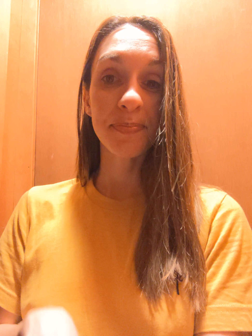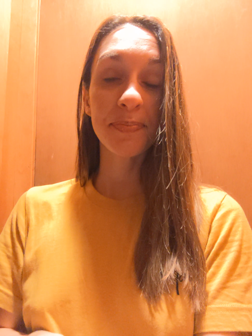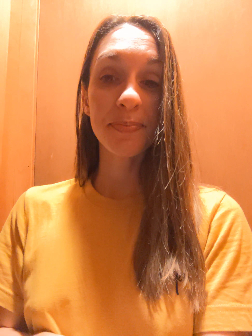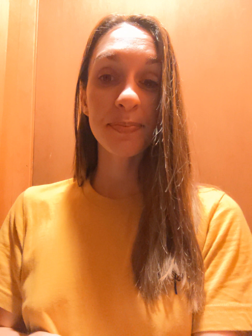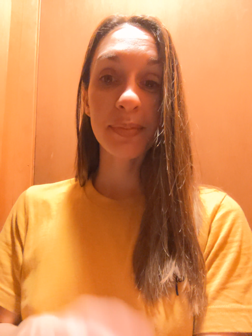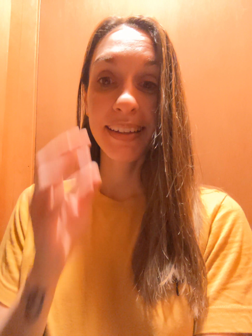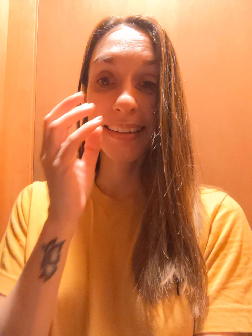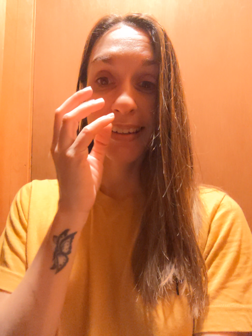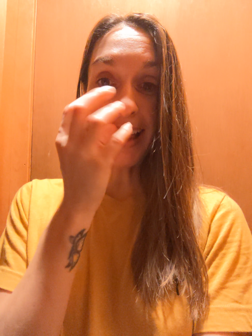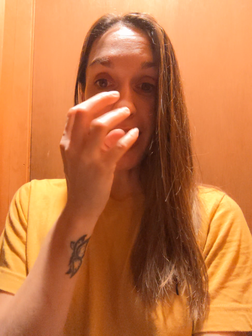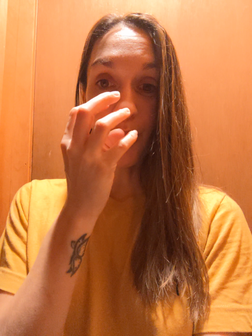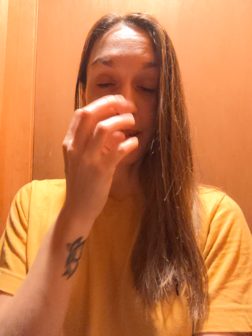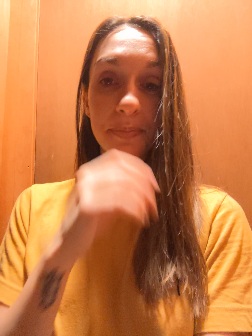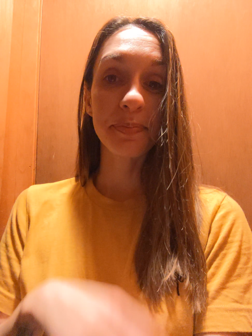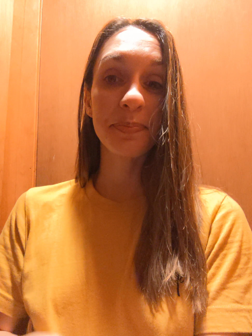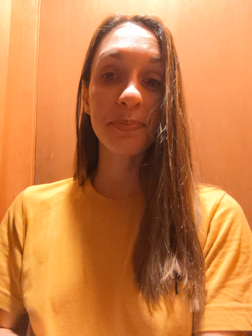clown